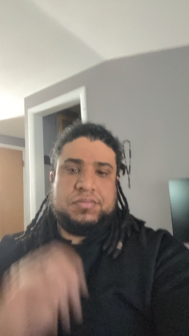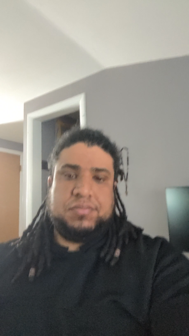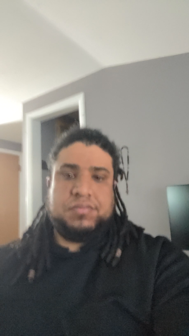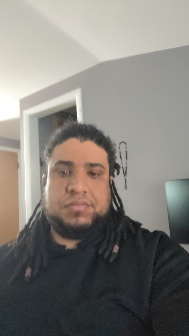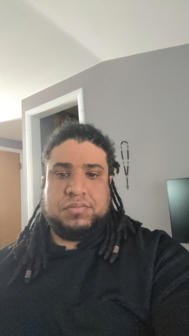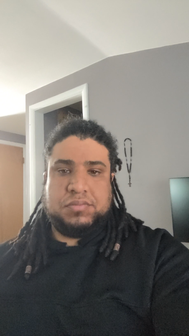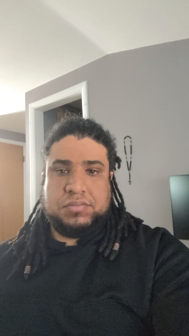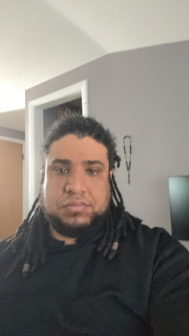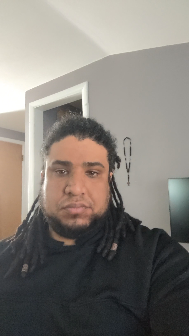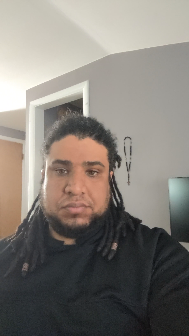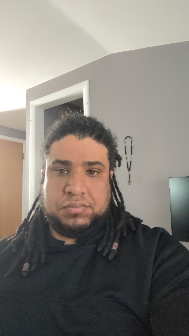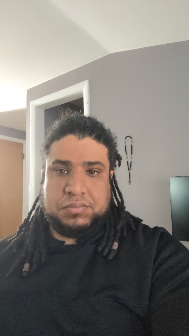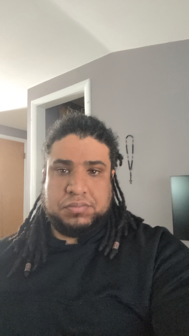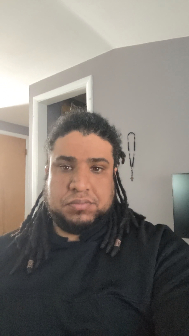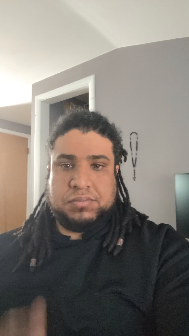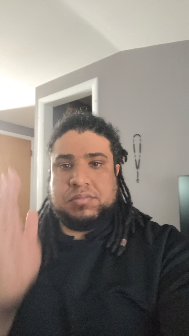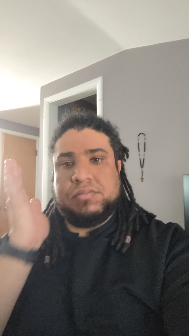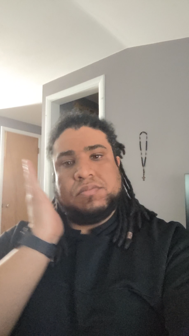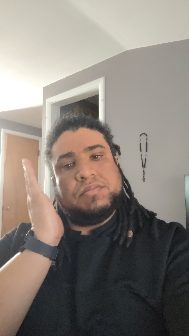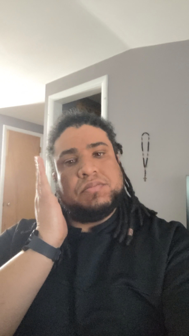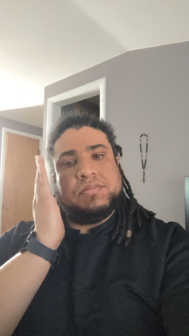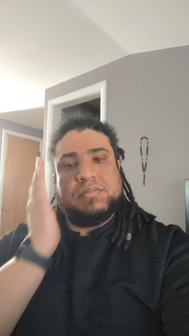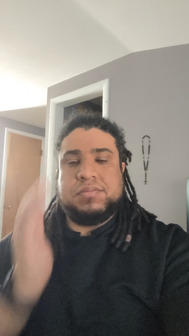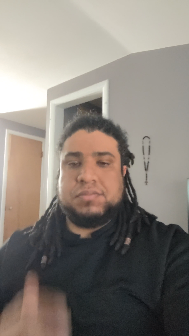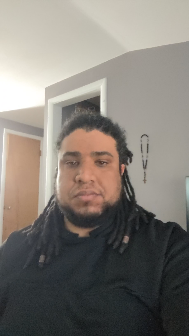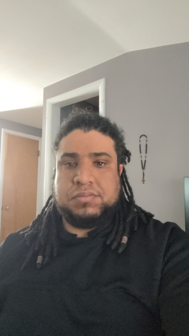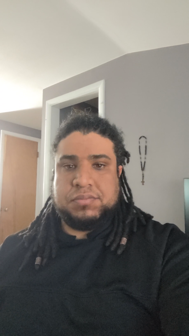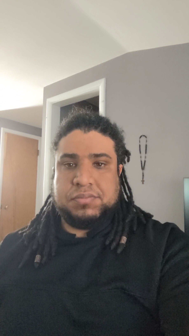pillow